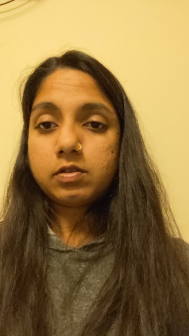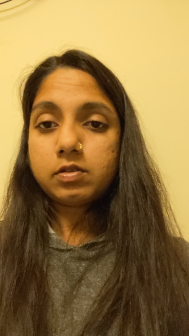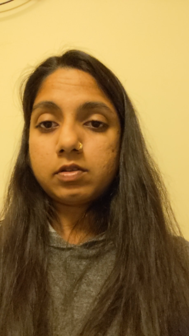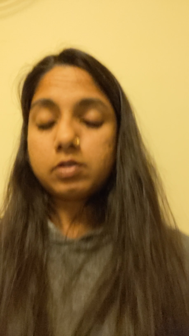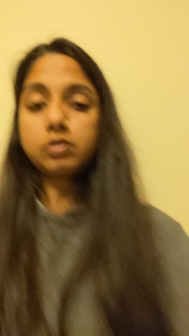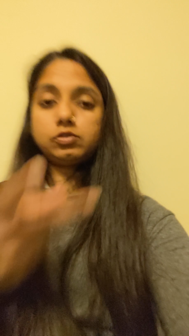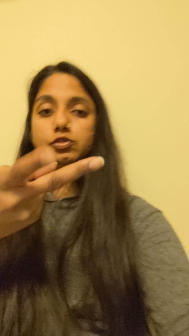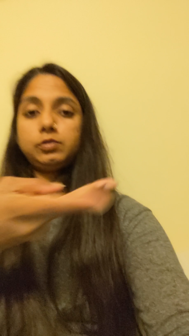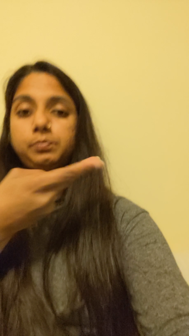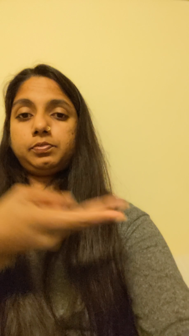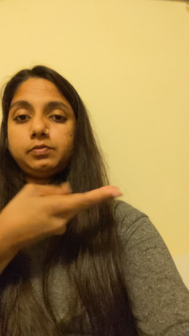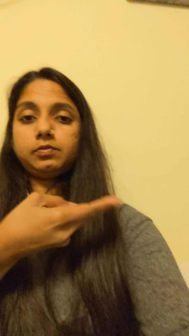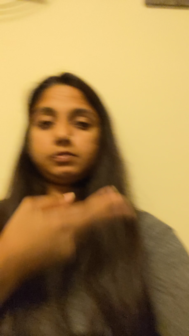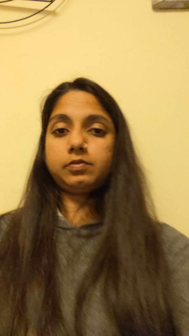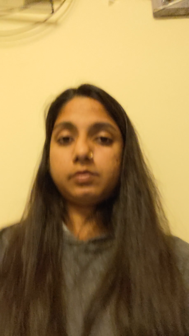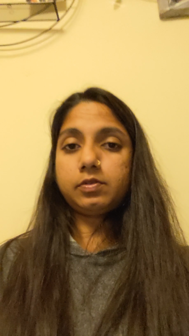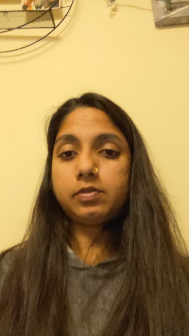sheep